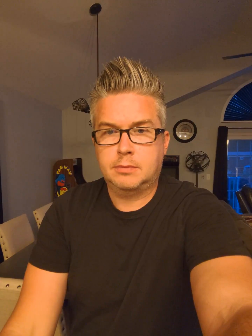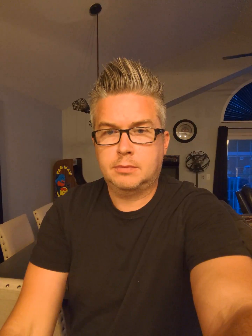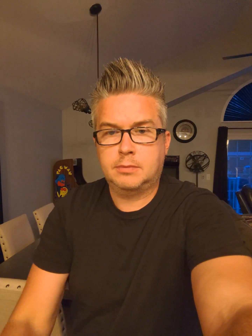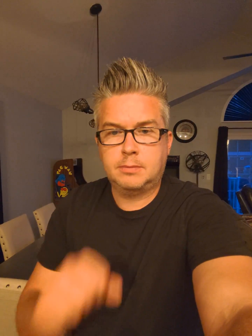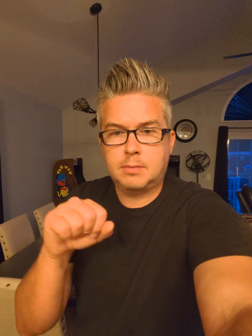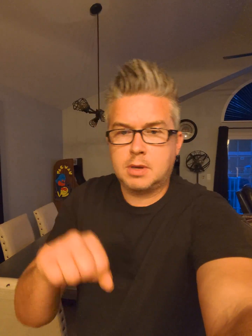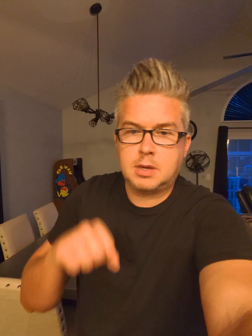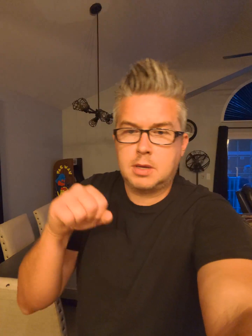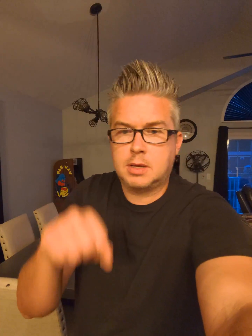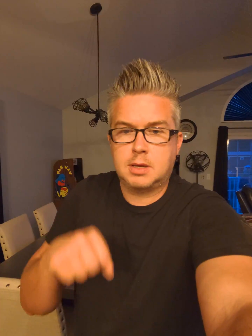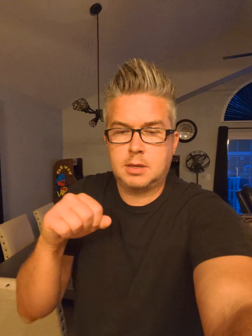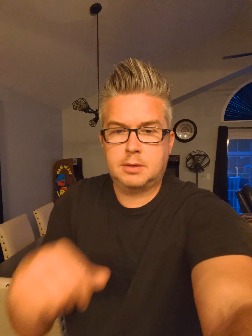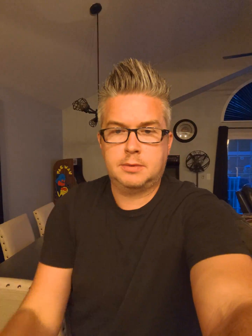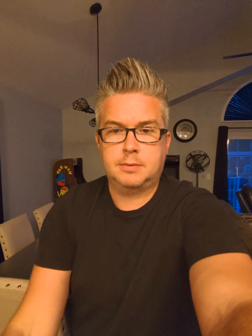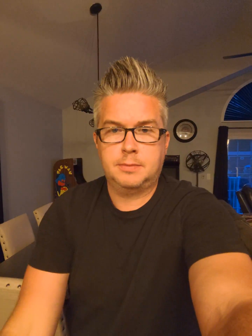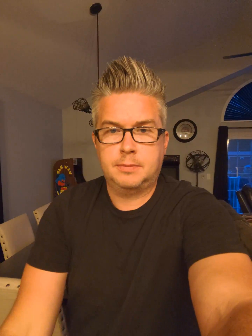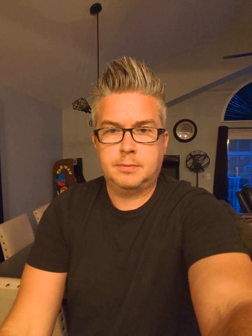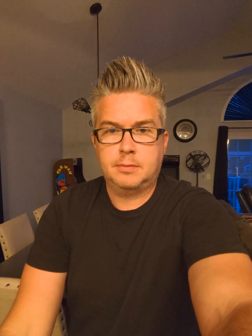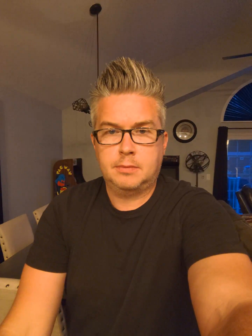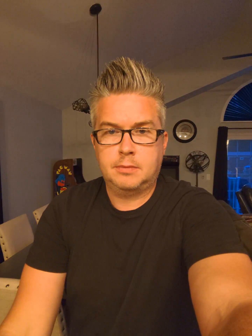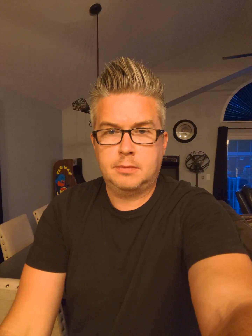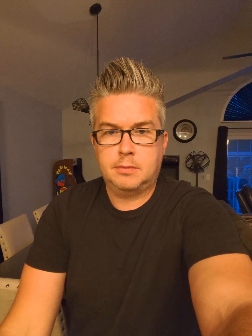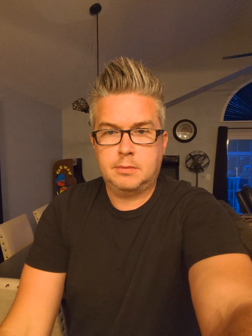bicycle